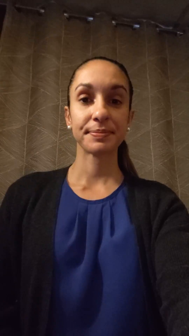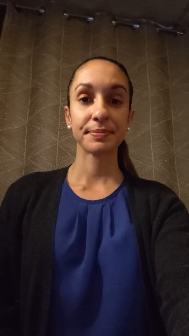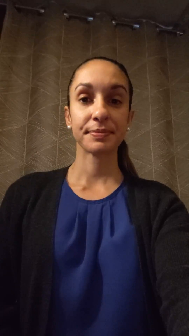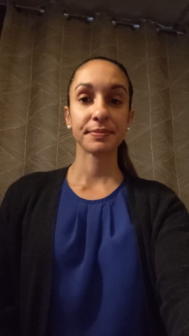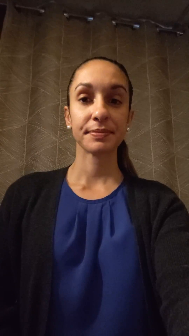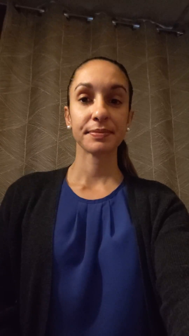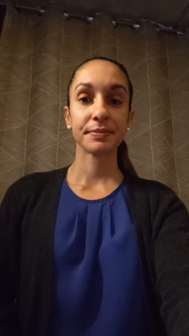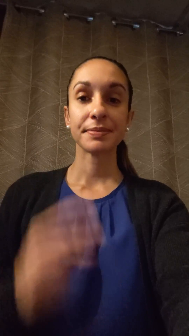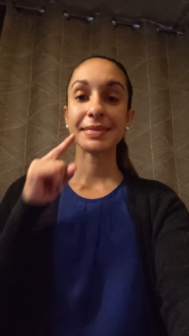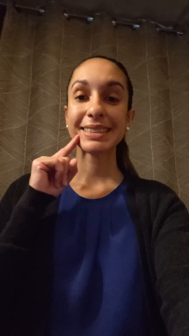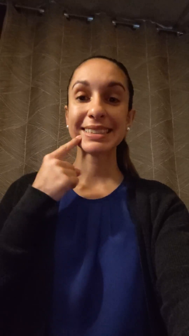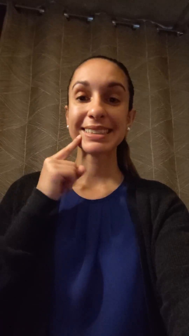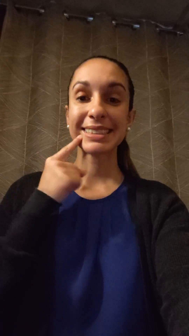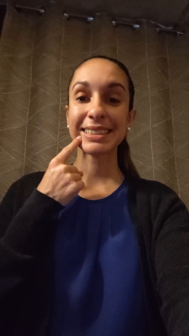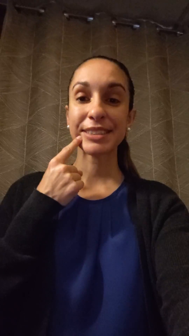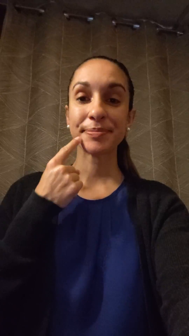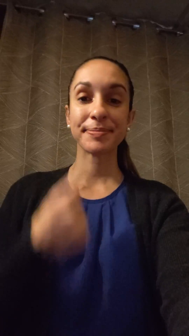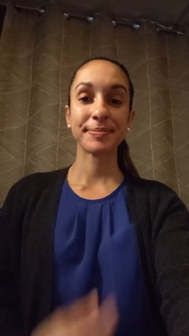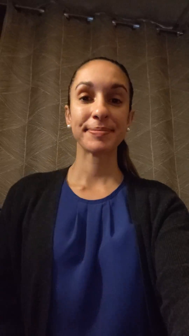candy